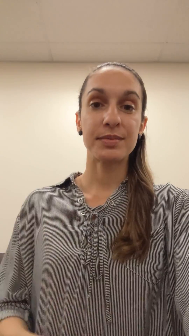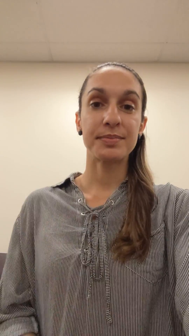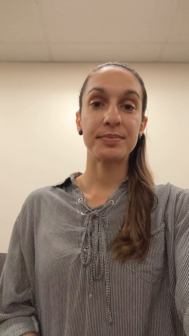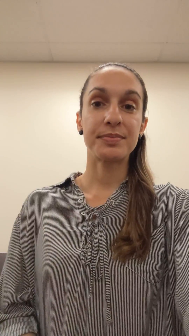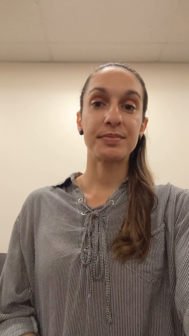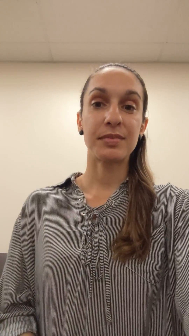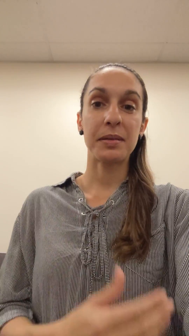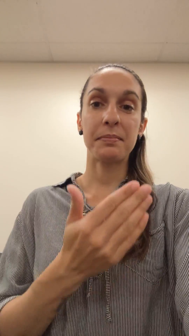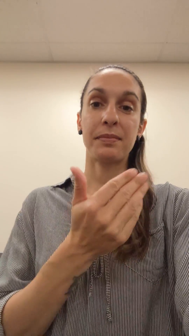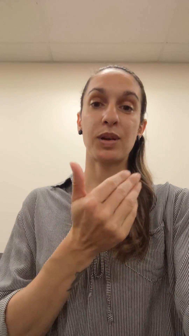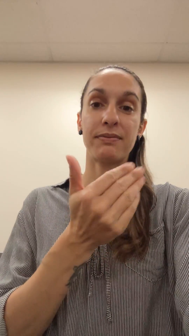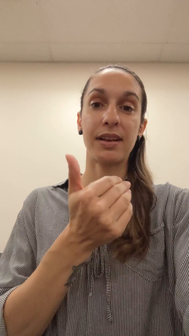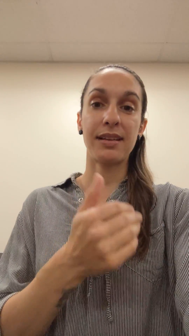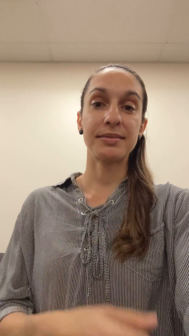butterfly